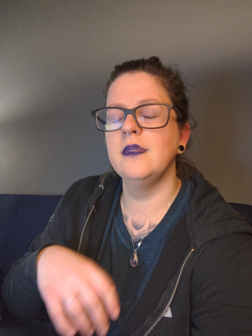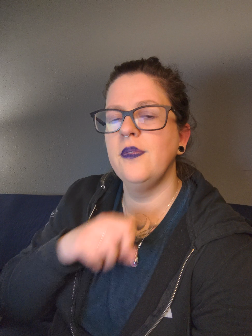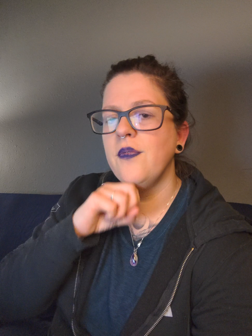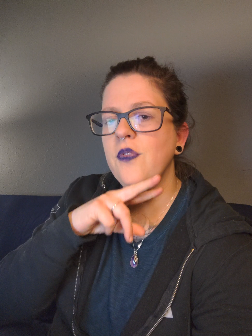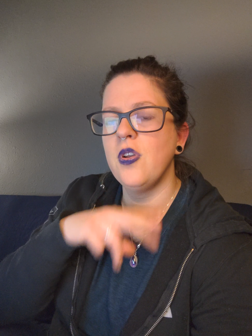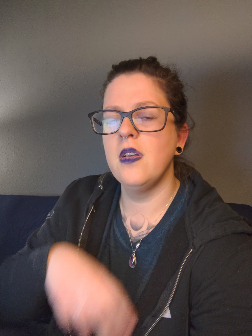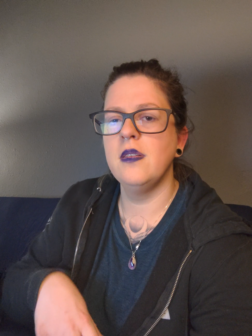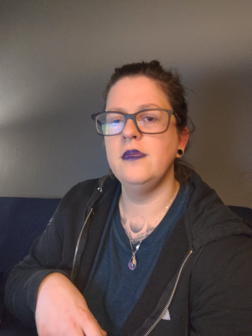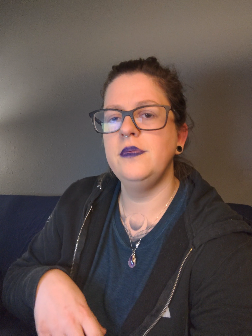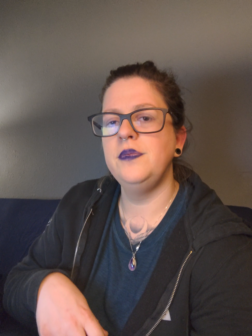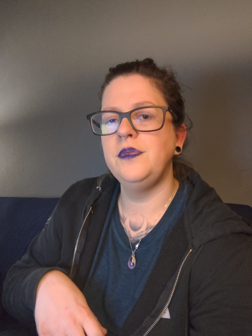frog